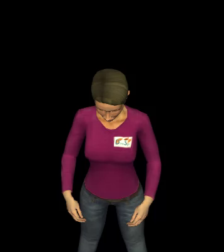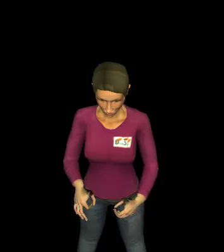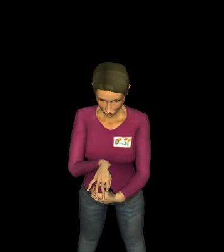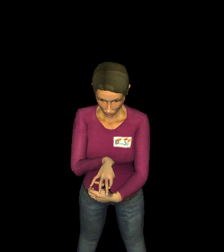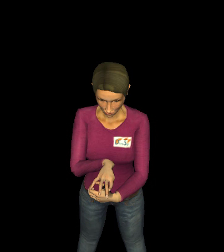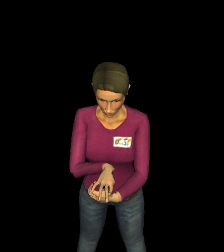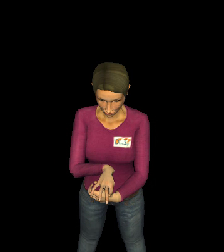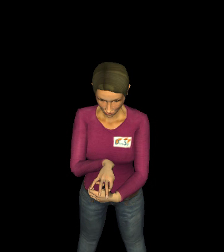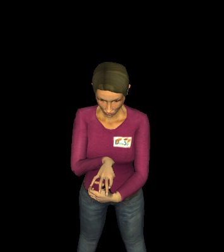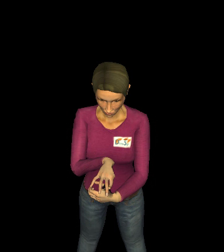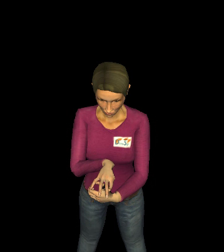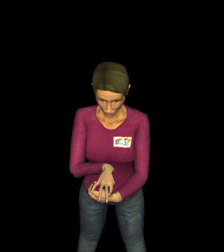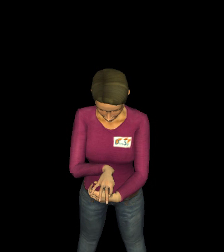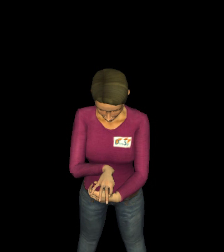شاي